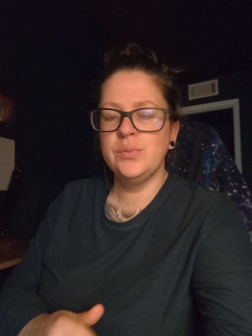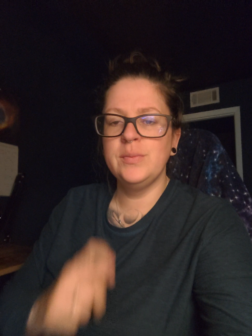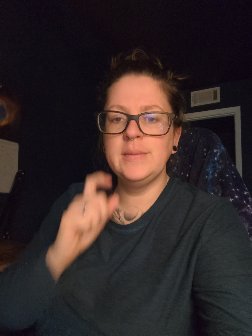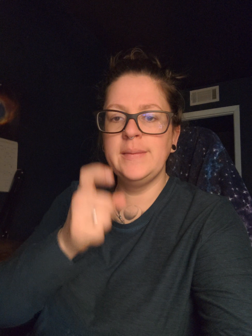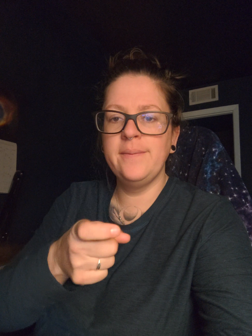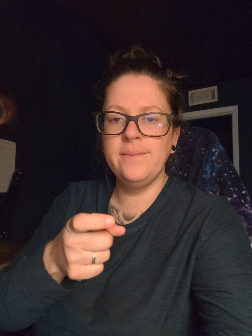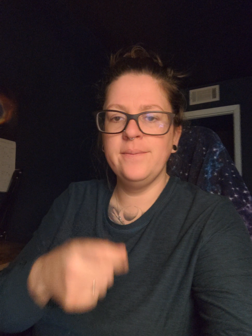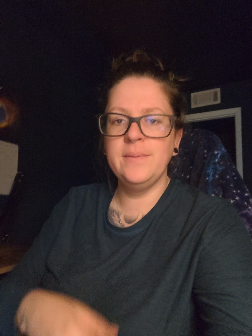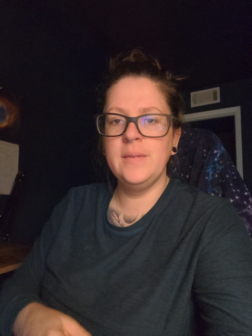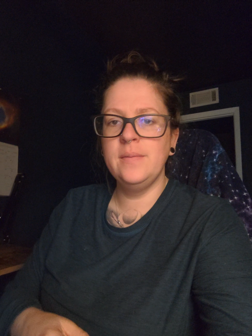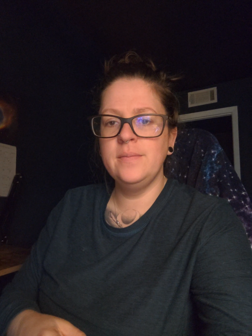gift